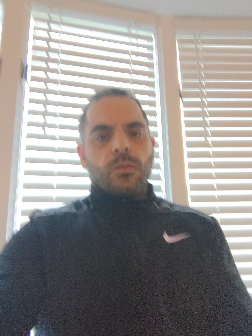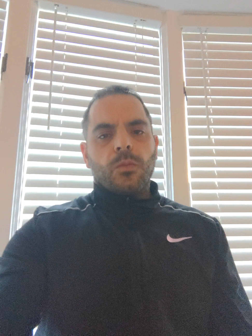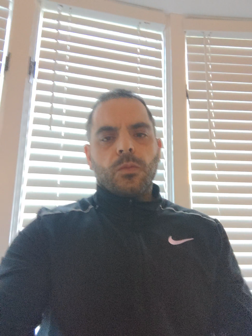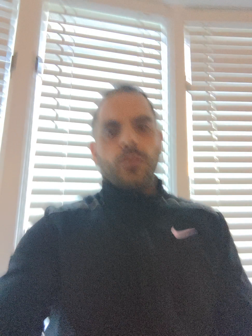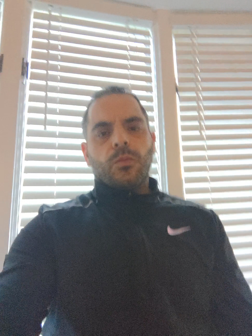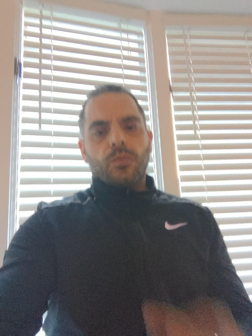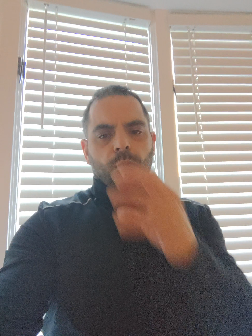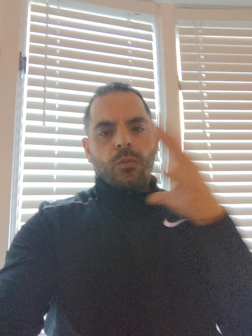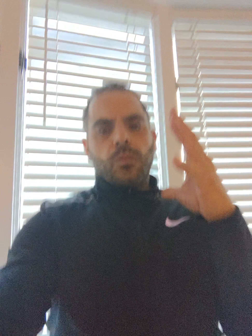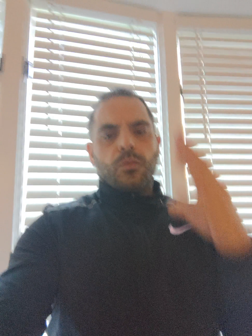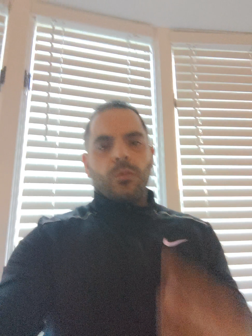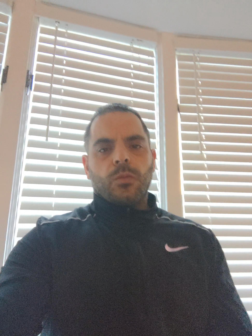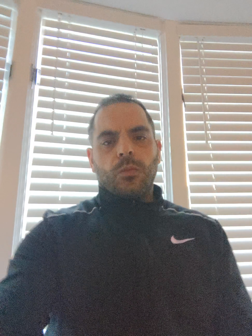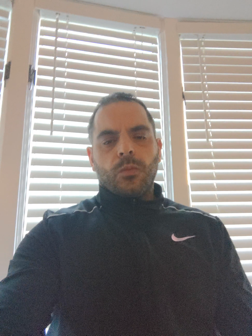balloon